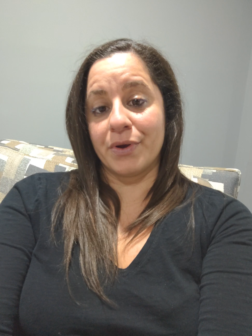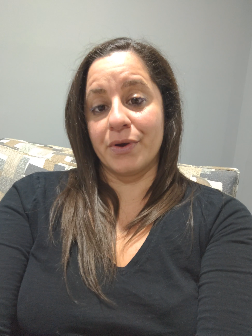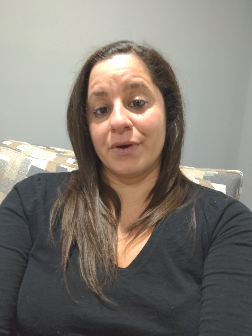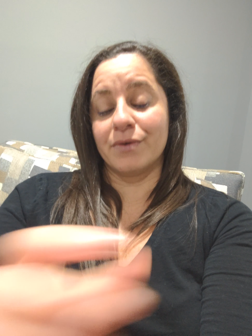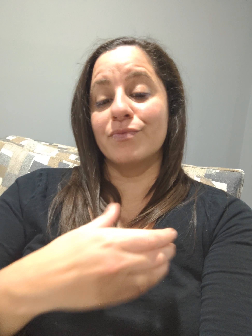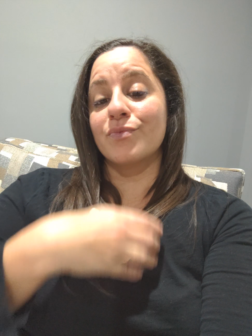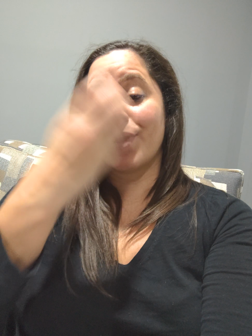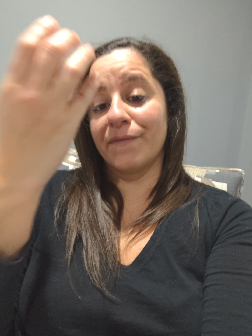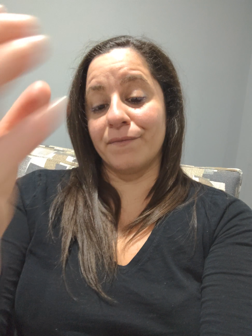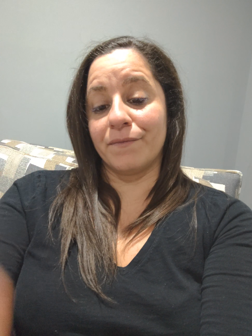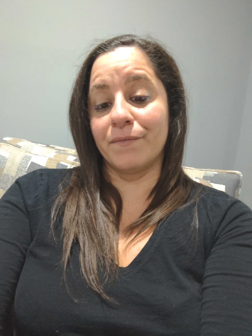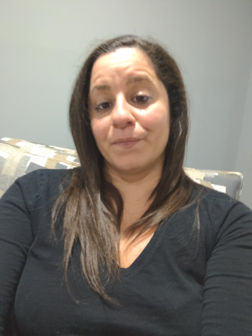giraffe